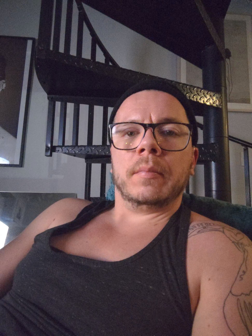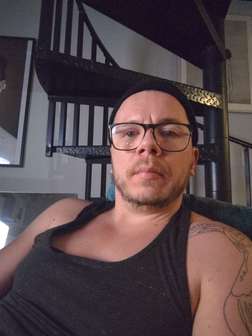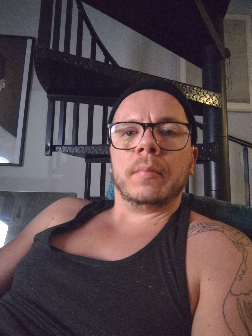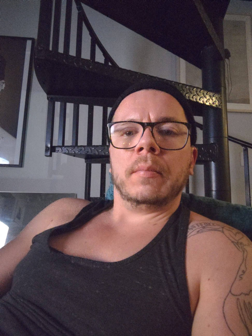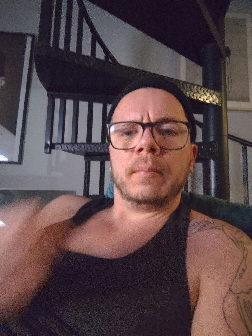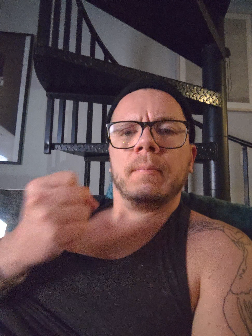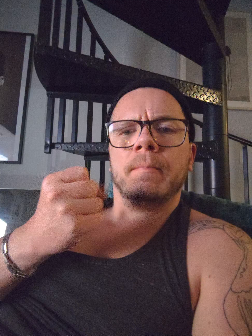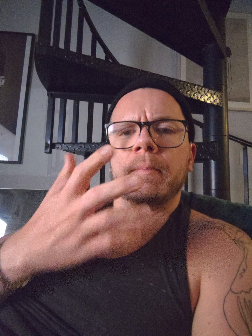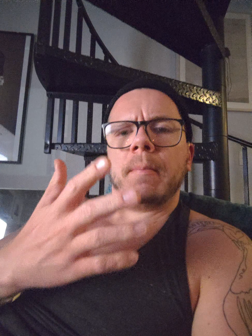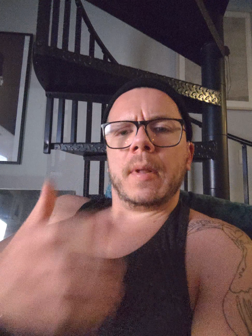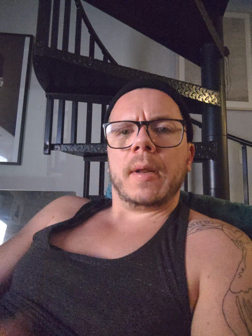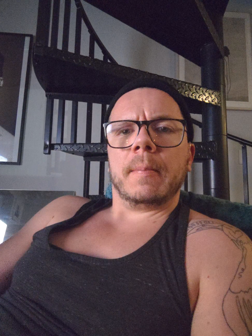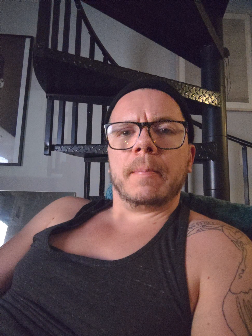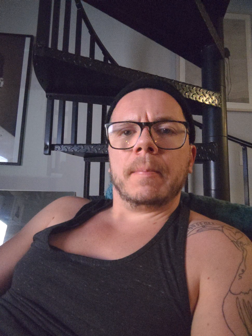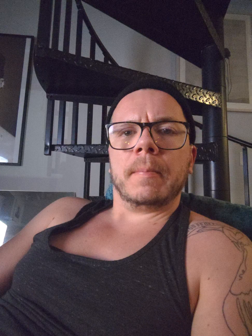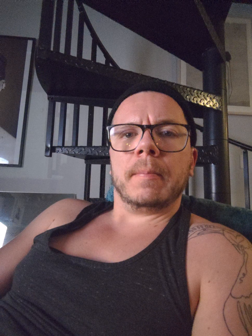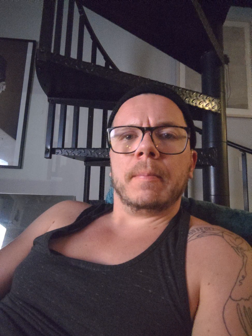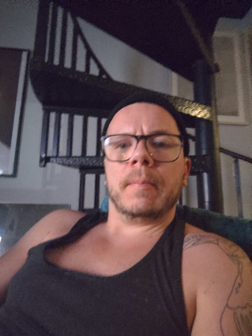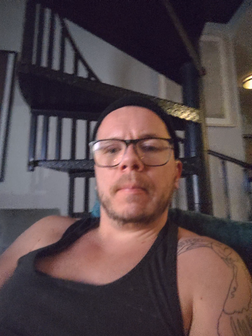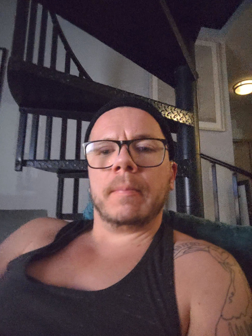many